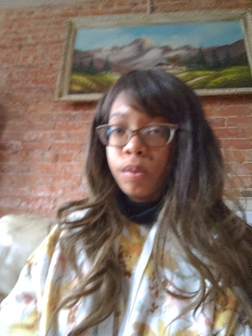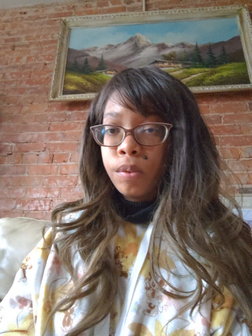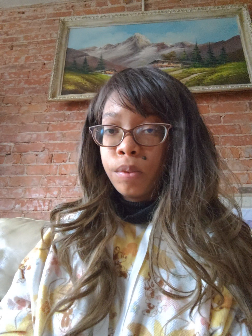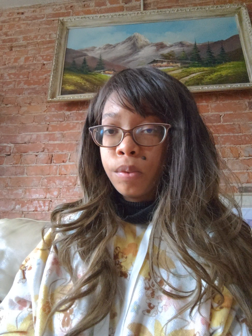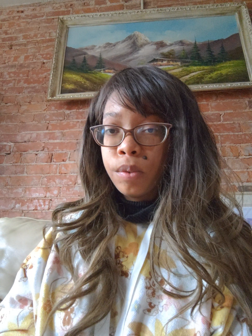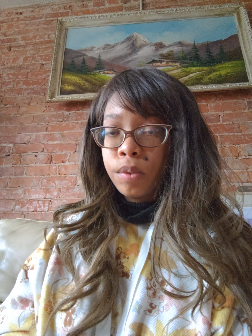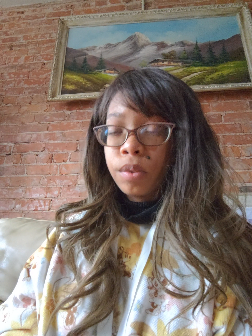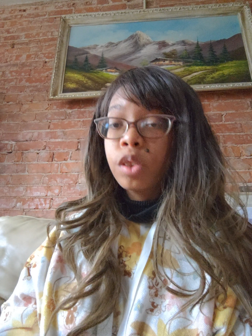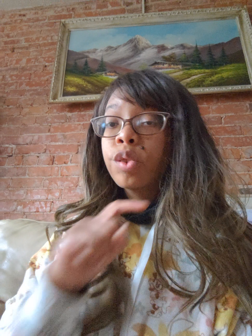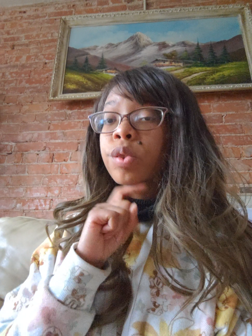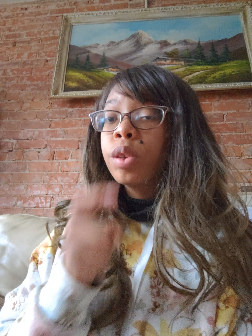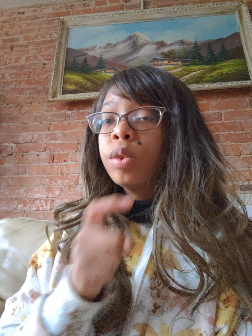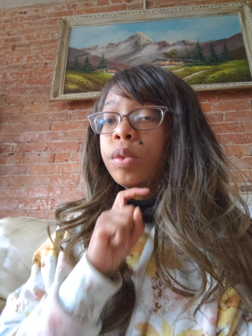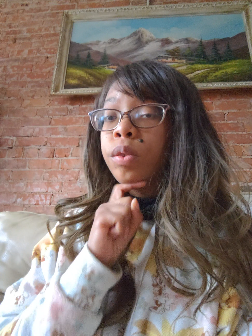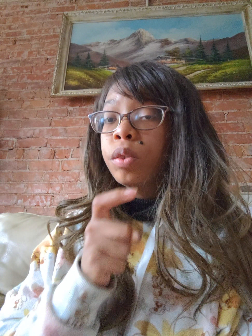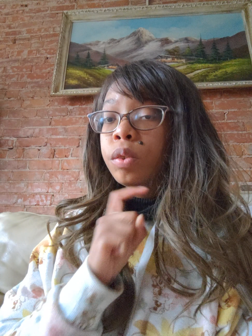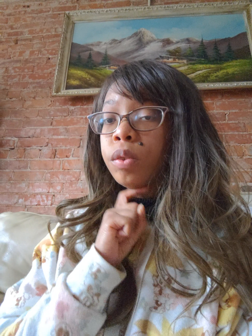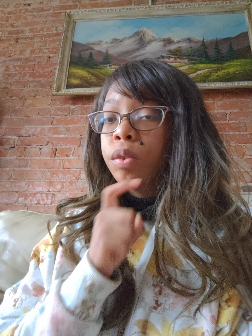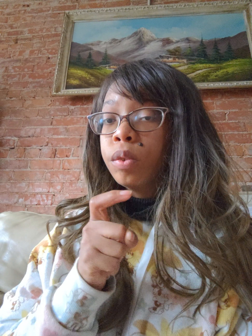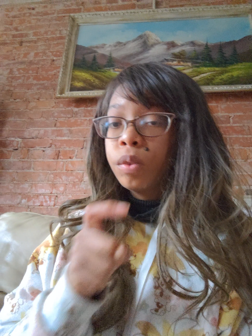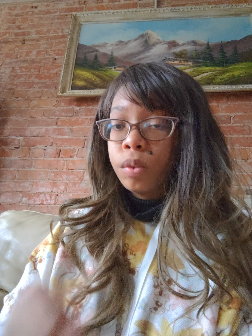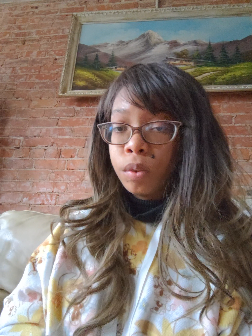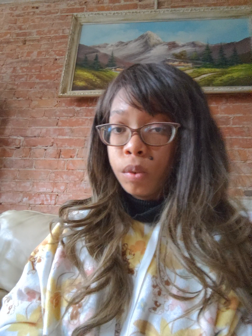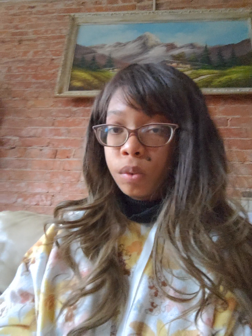garbage